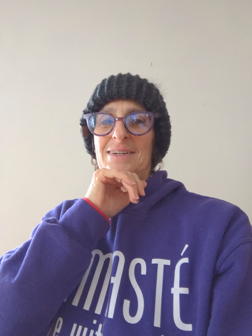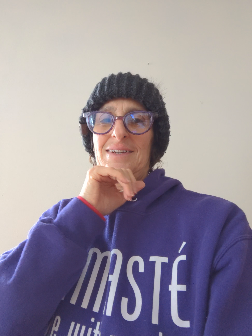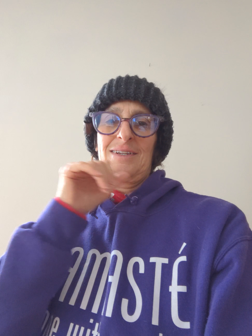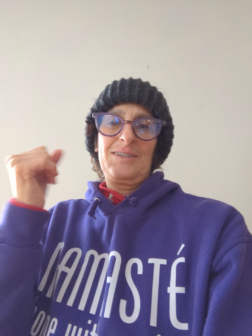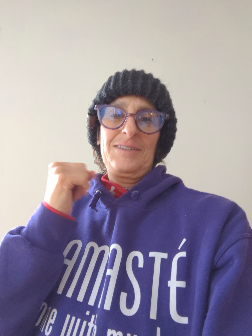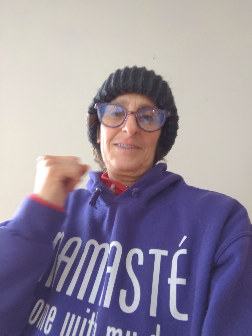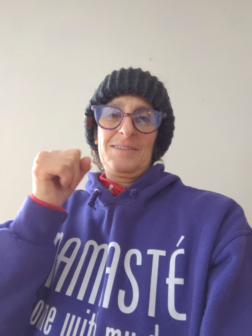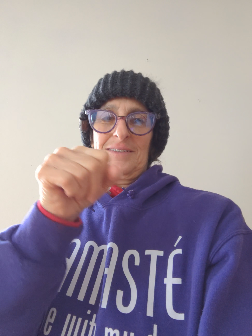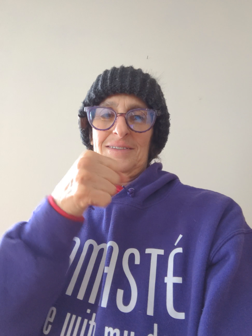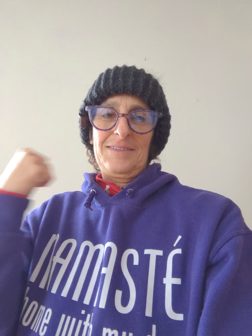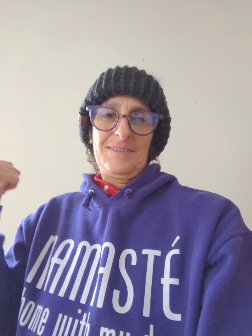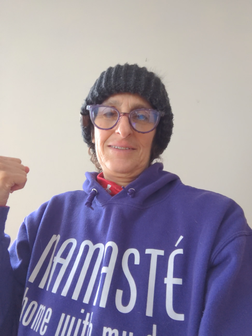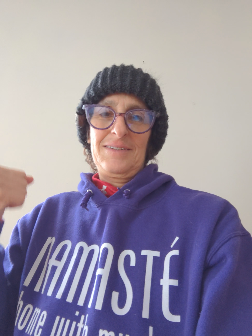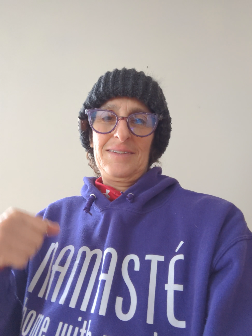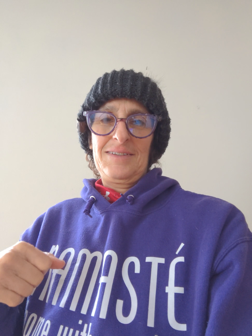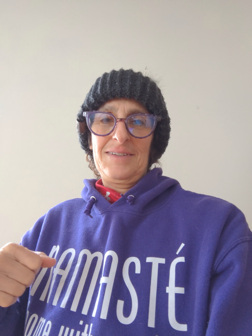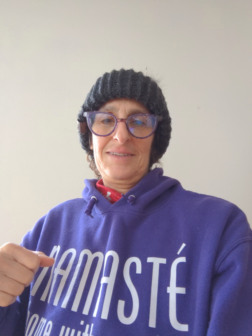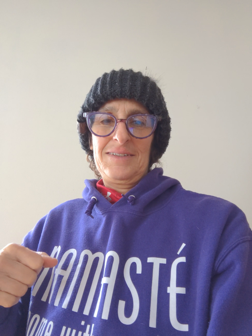refrigerator